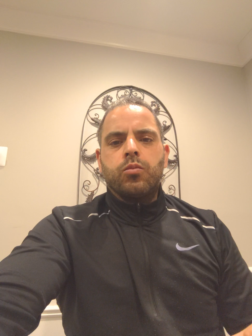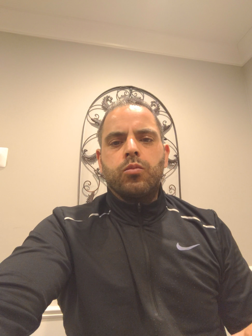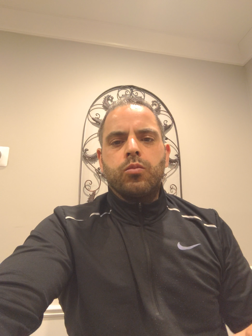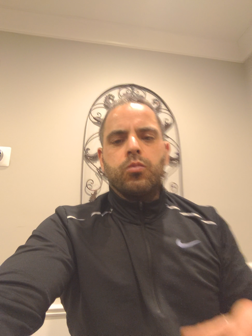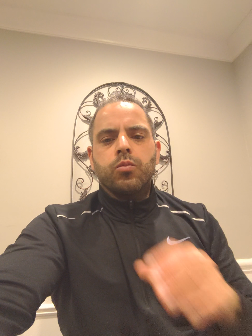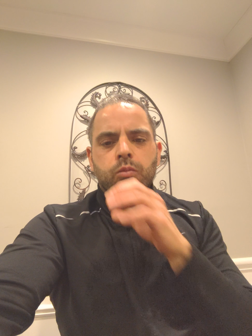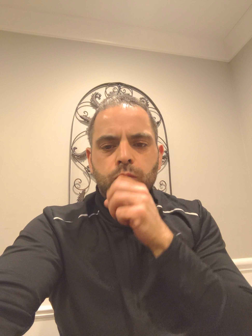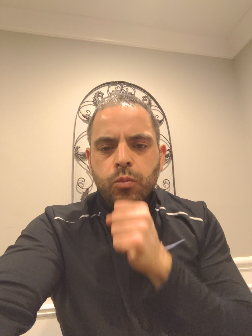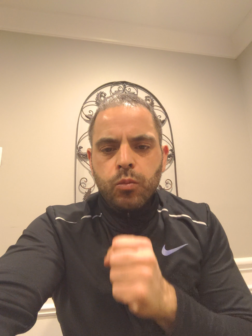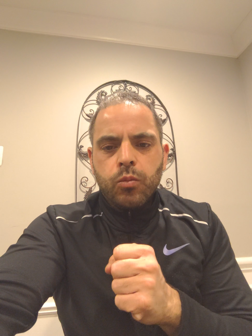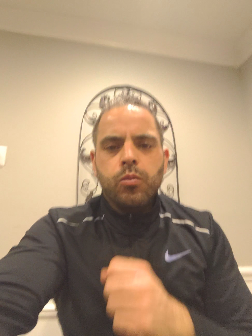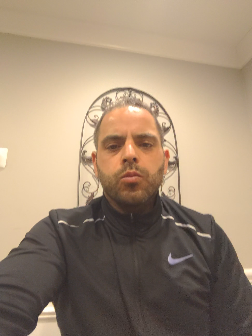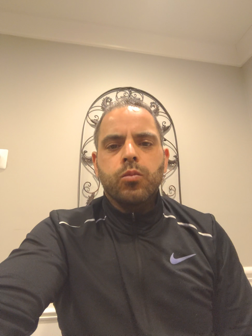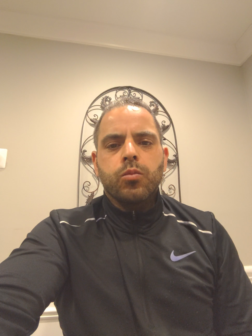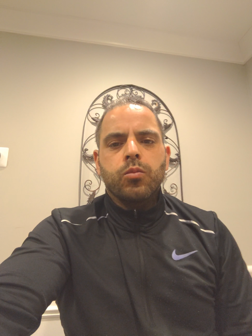old